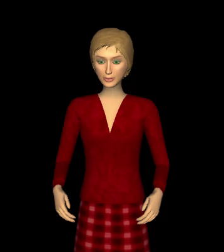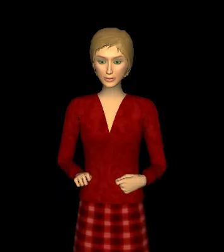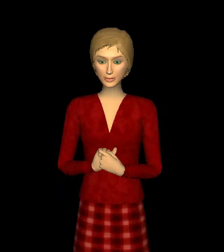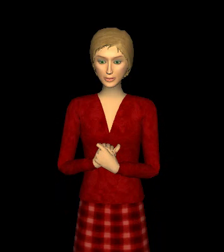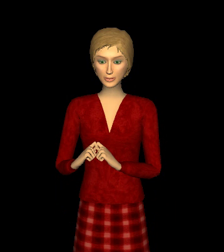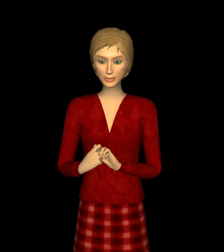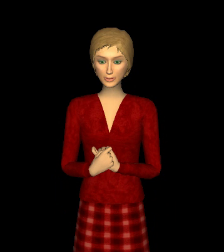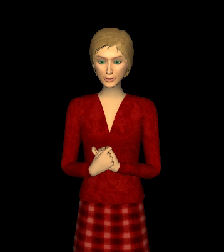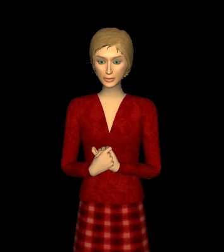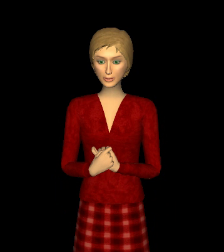يغير